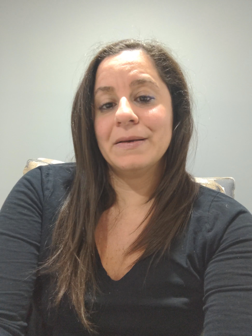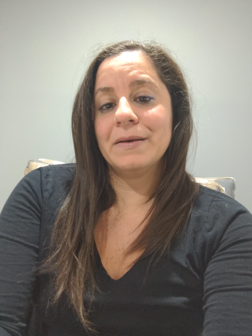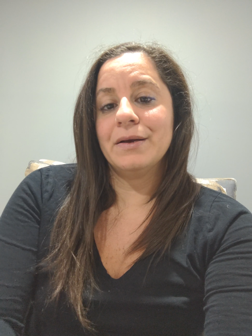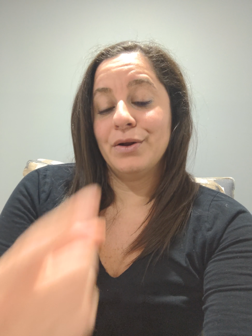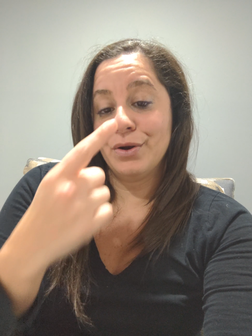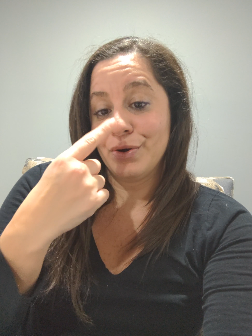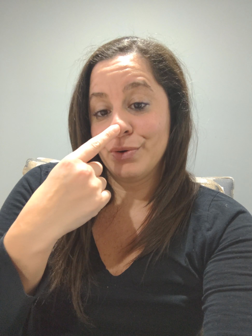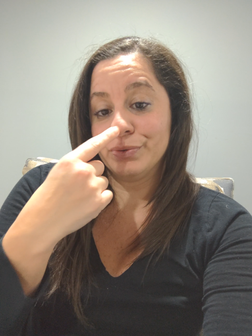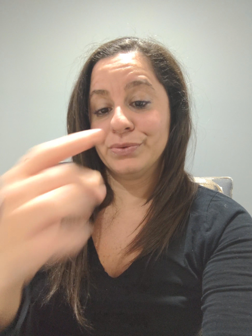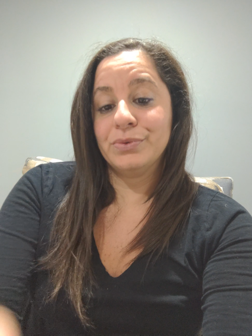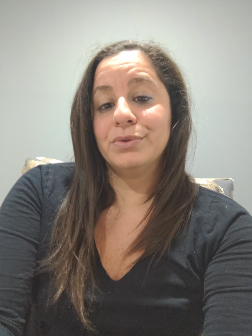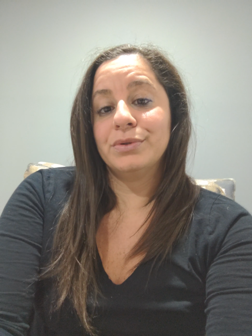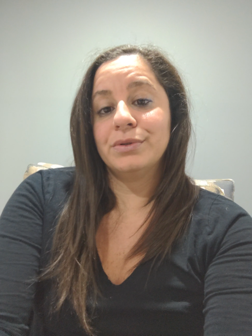nose